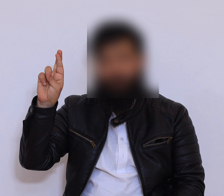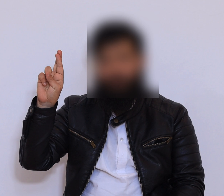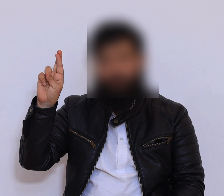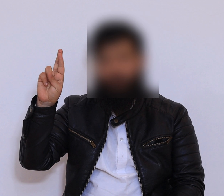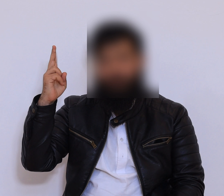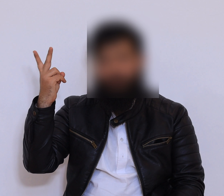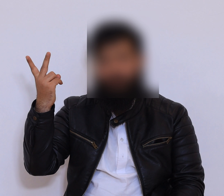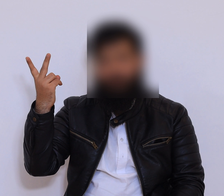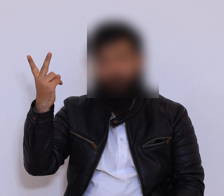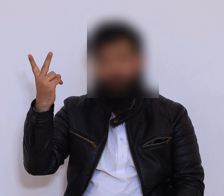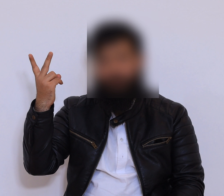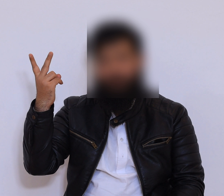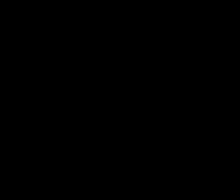ڑ